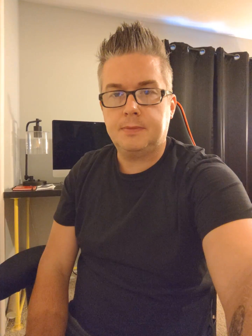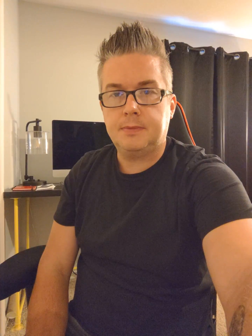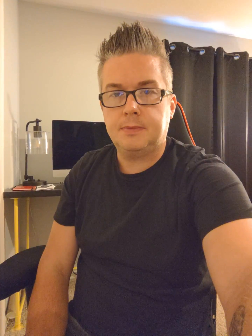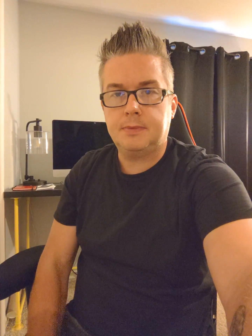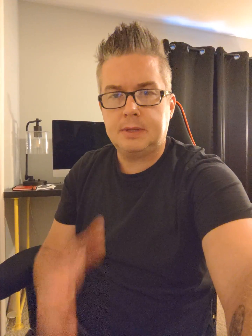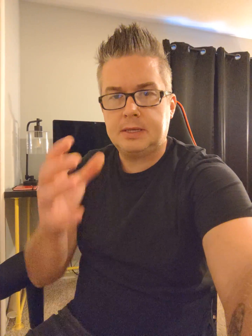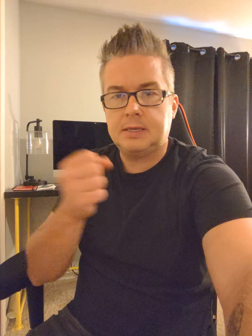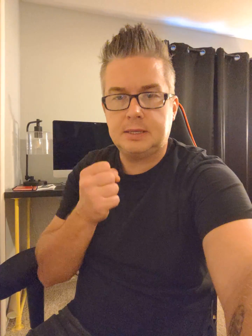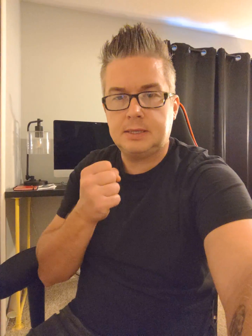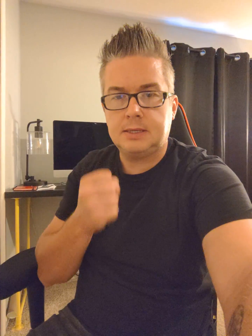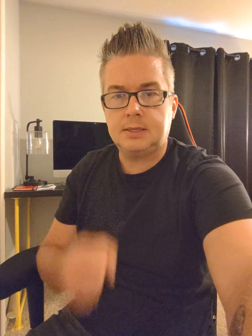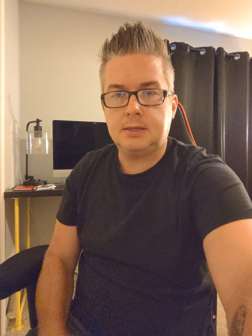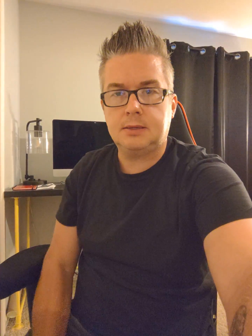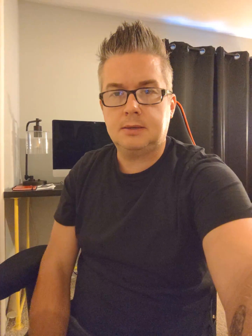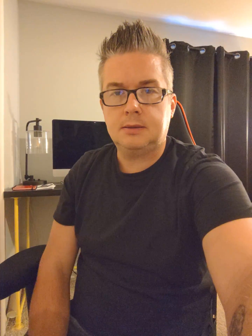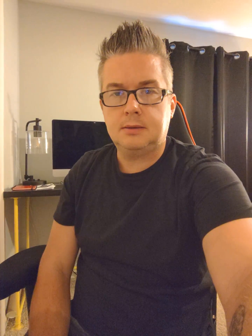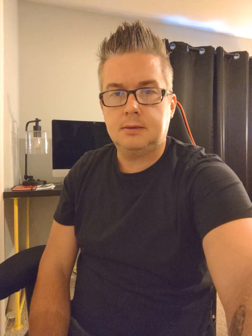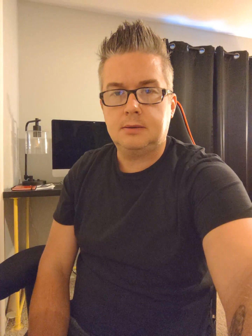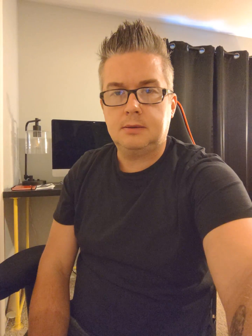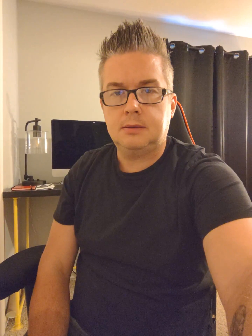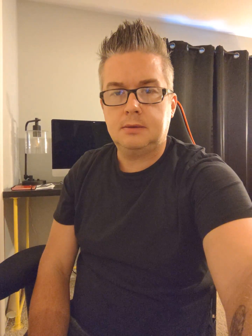get